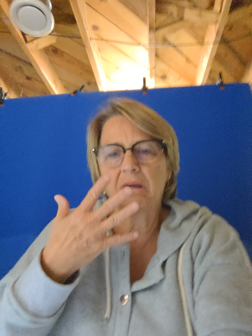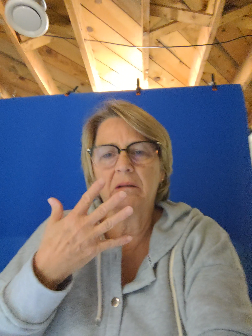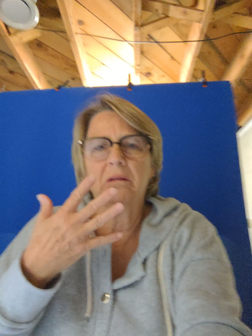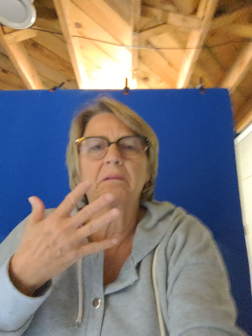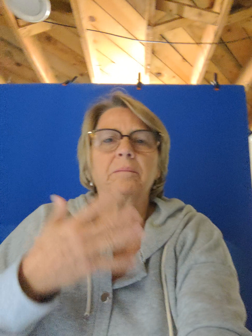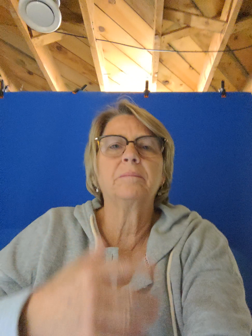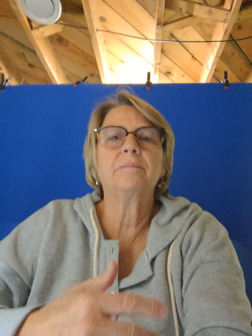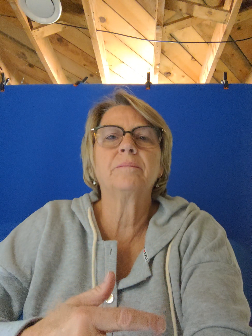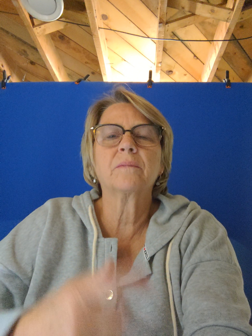sad